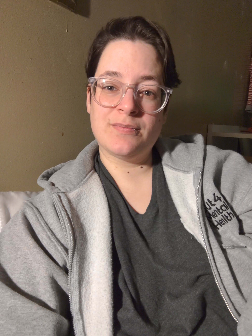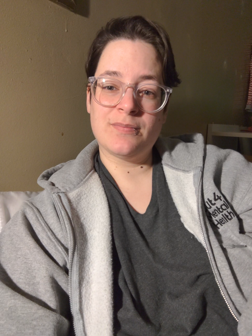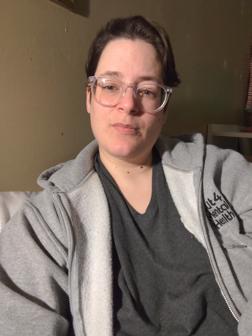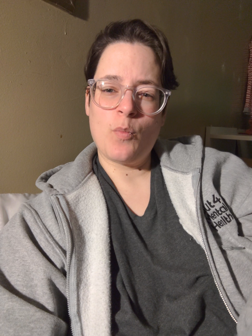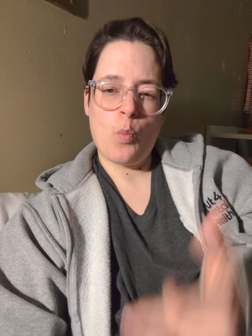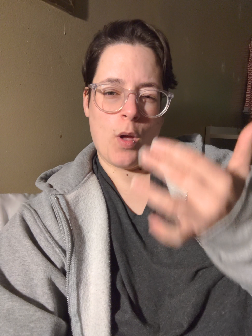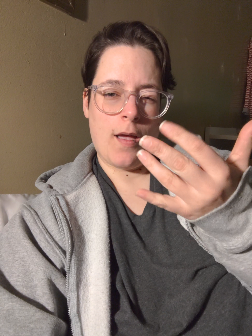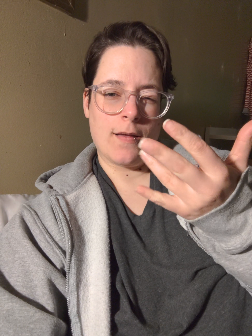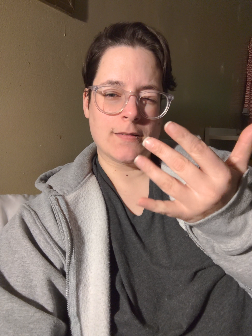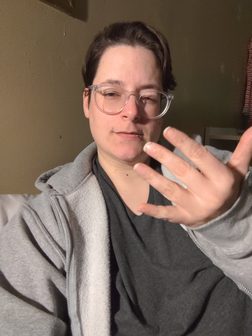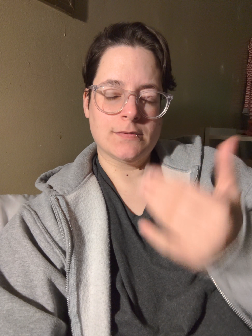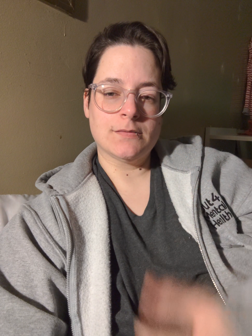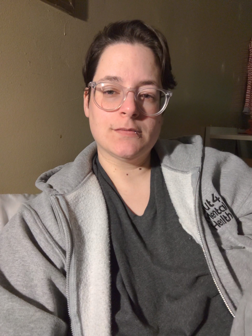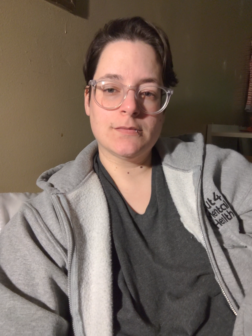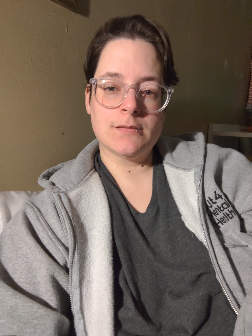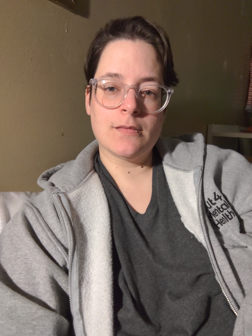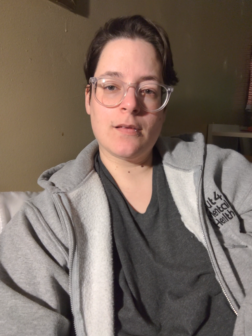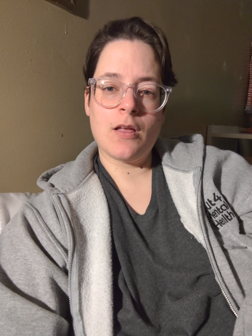wait